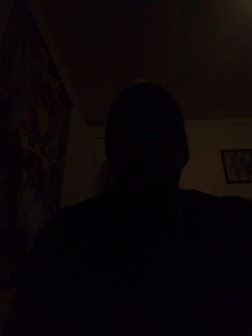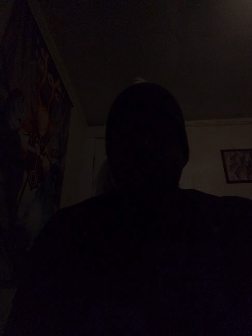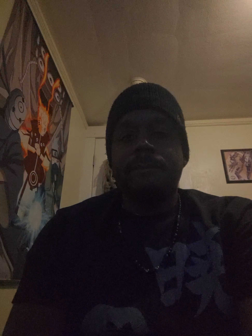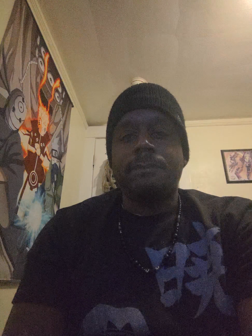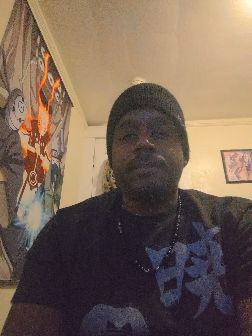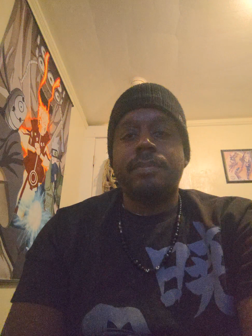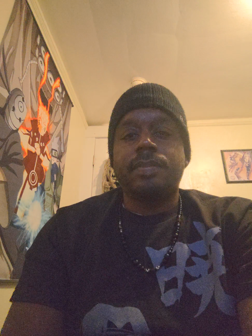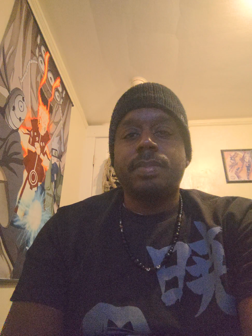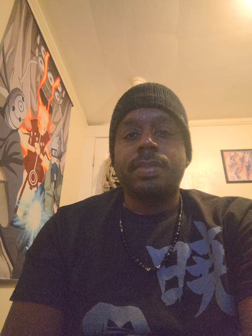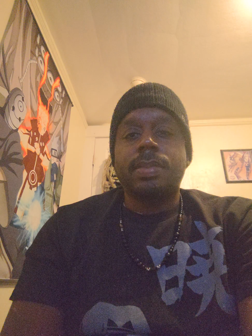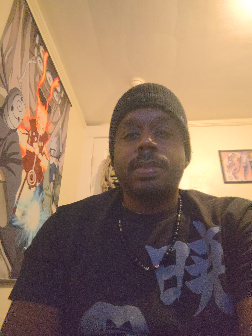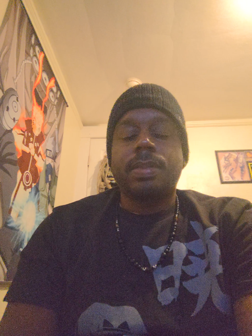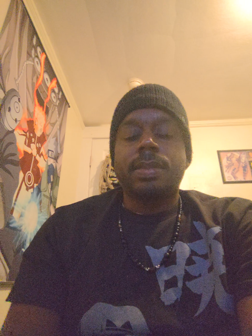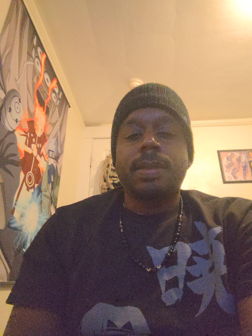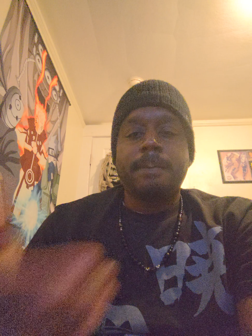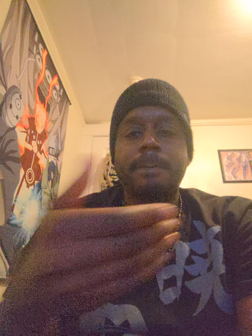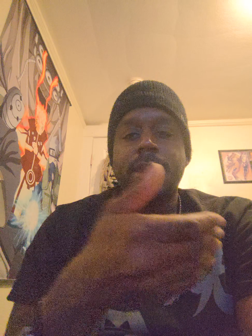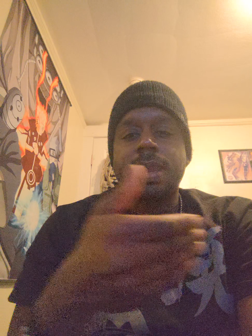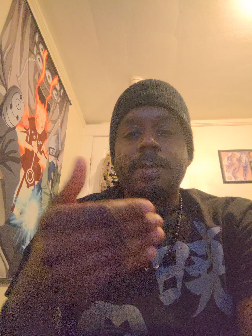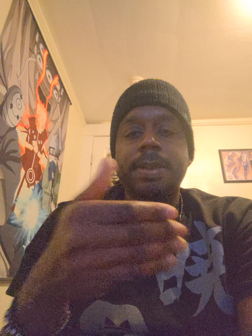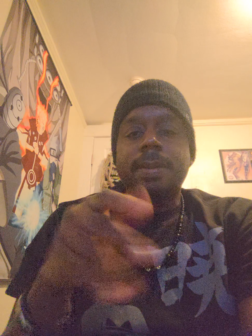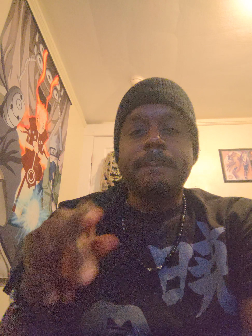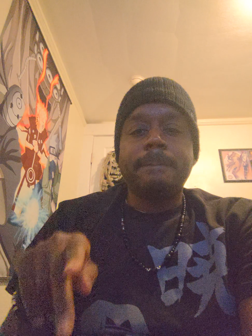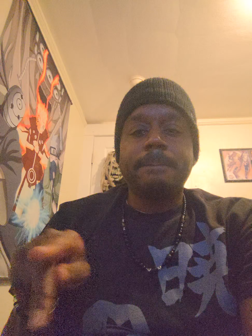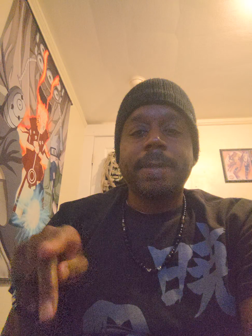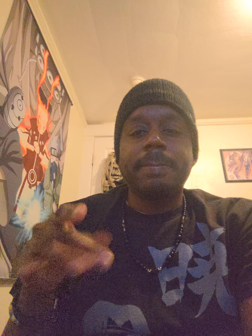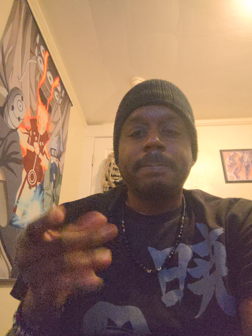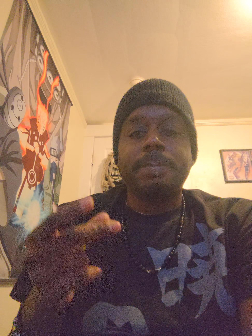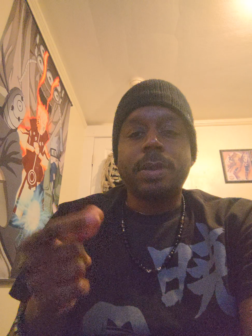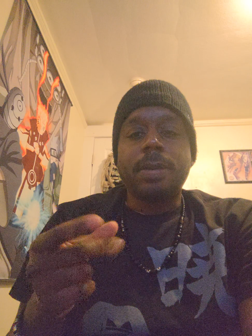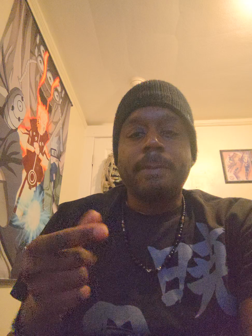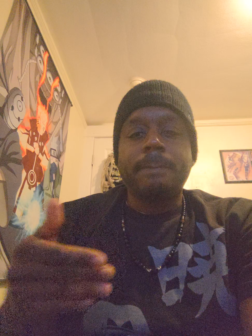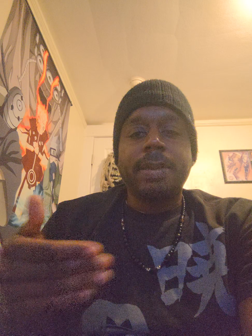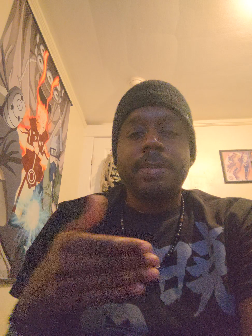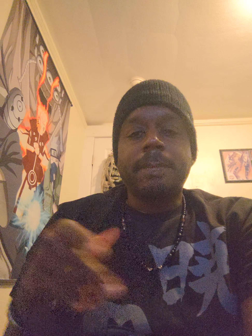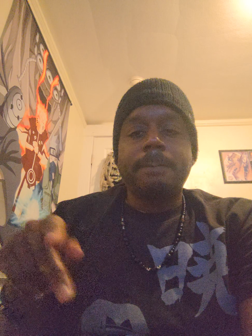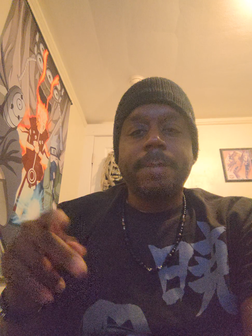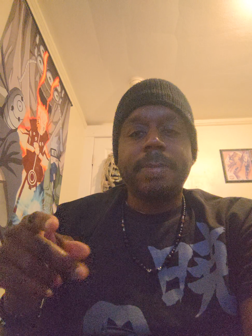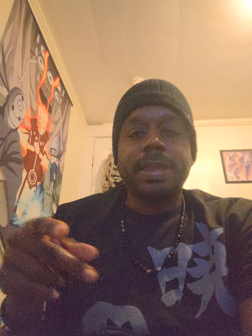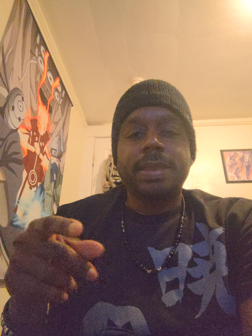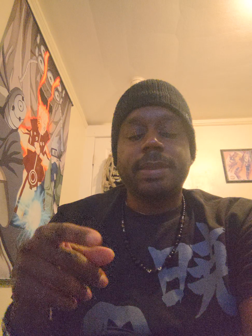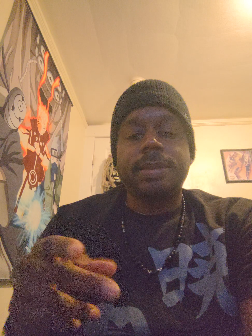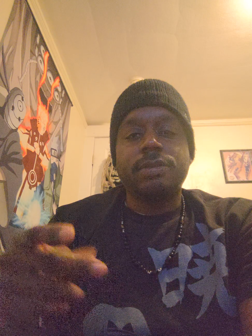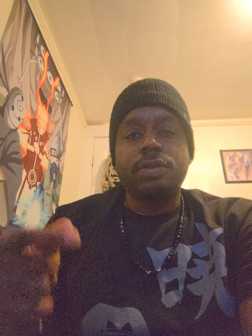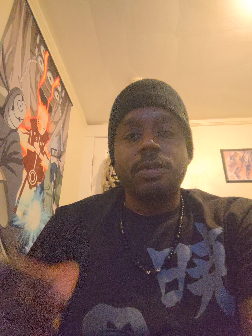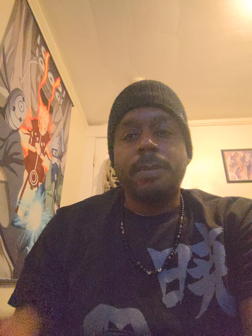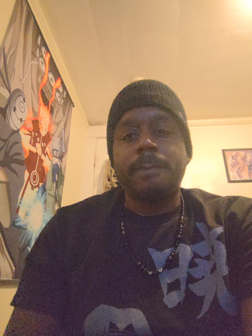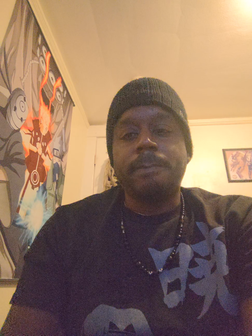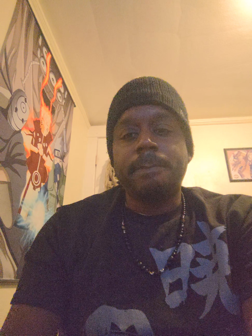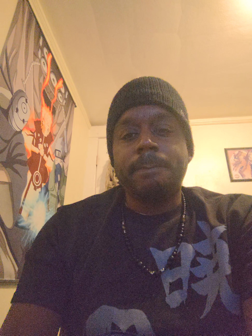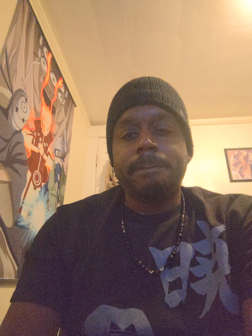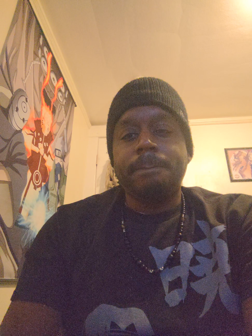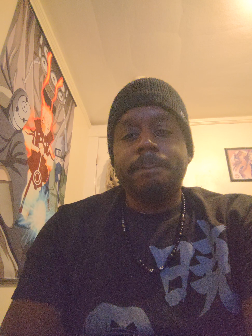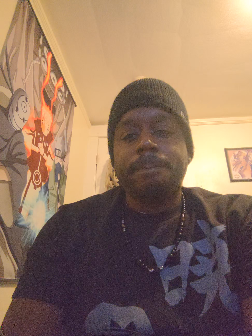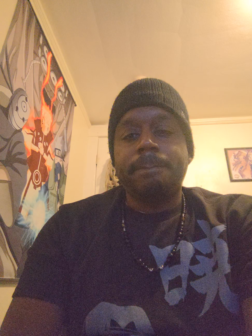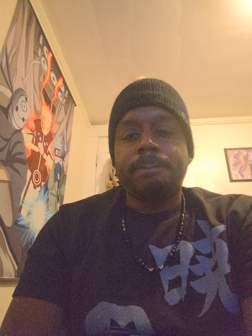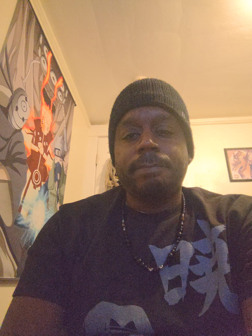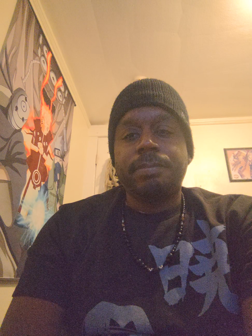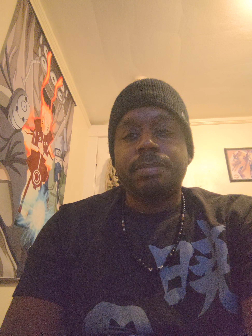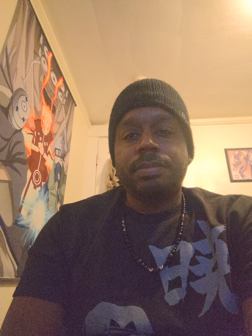puppy